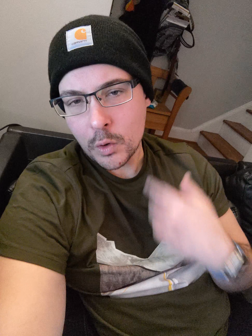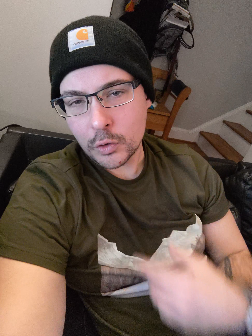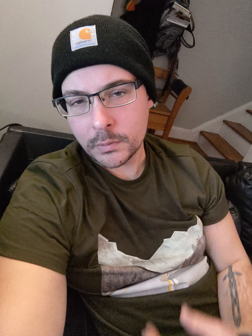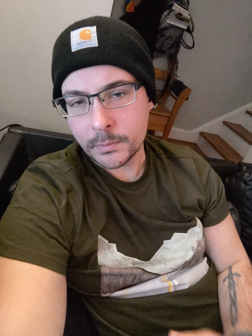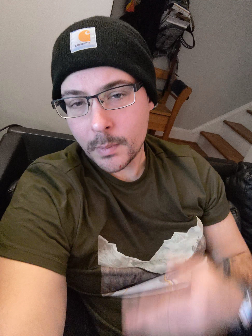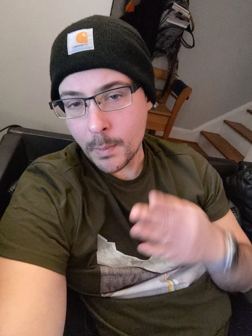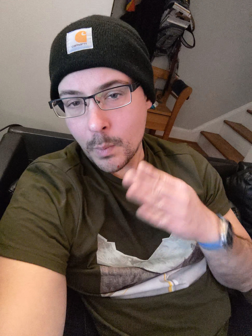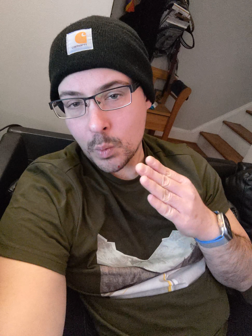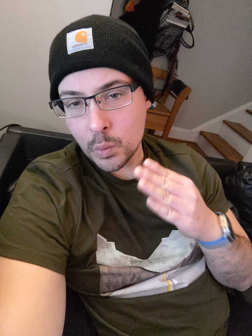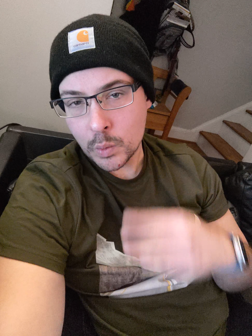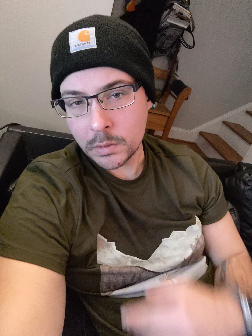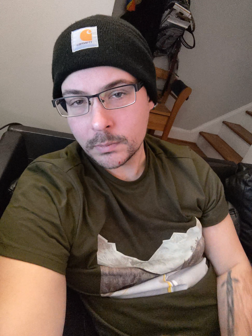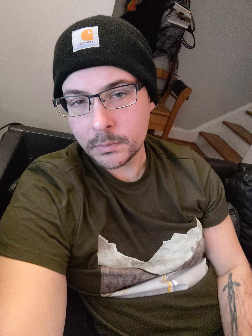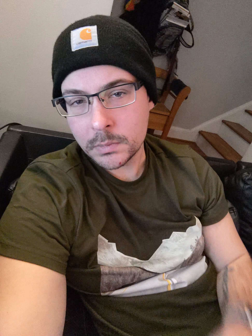blue